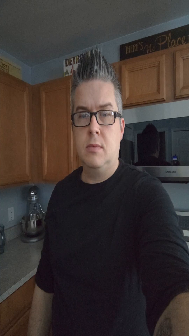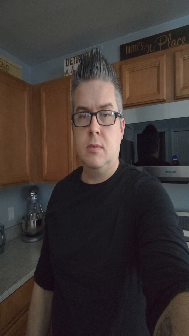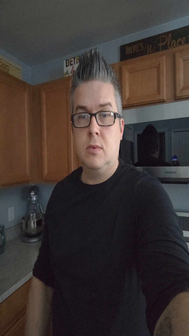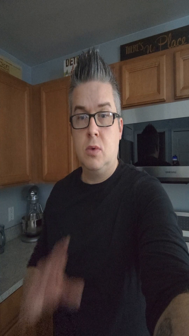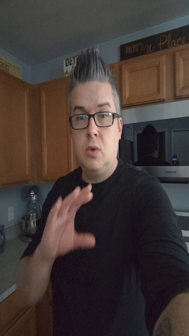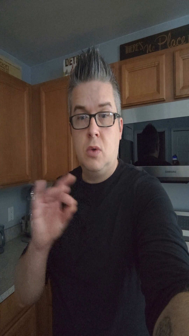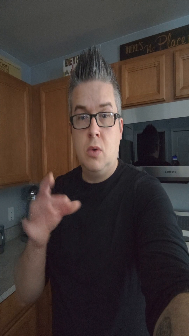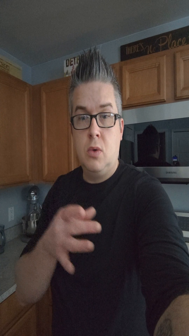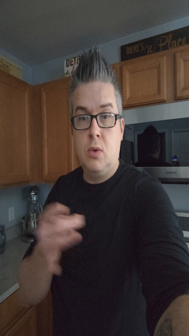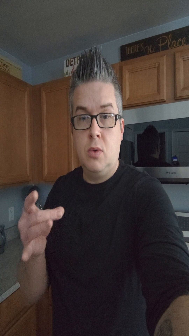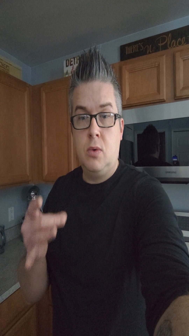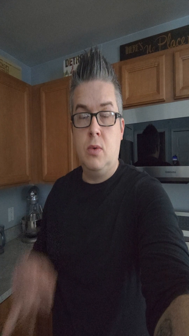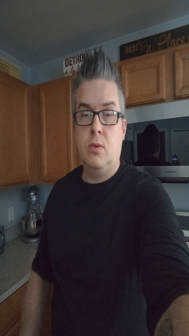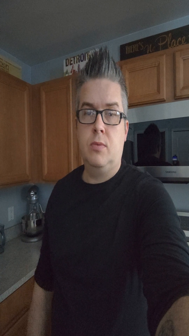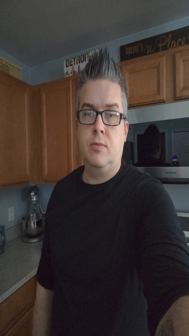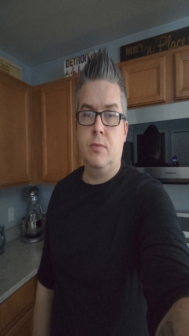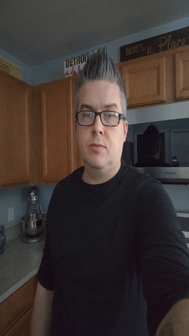story